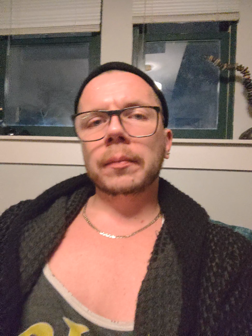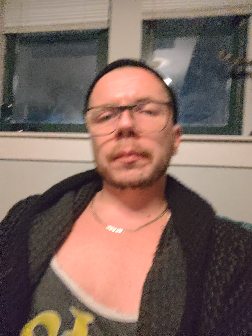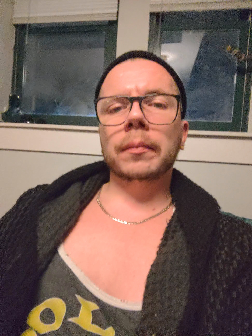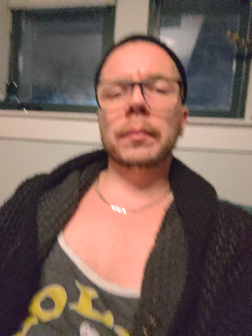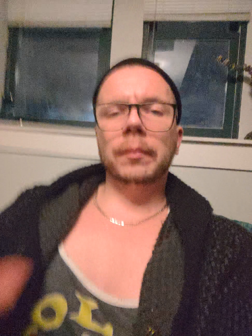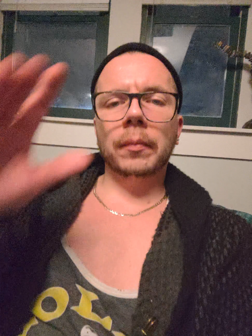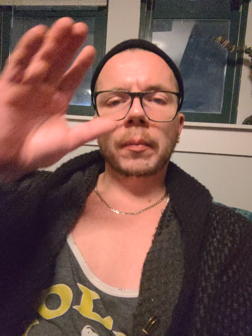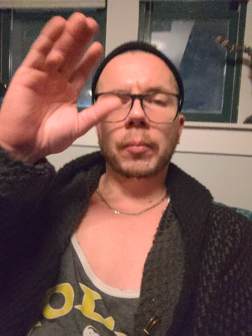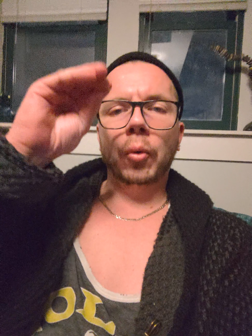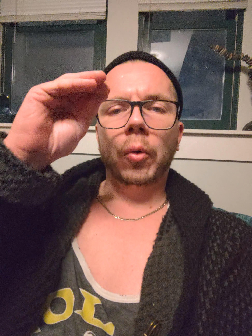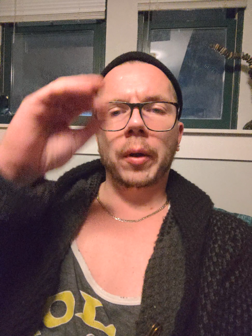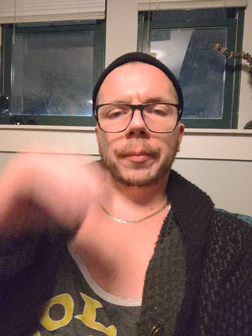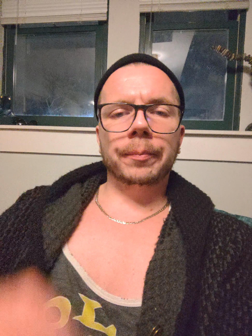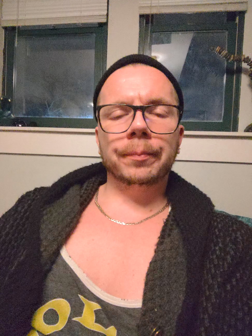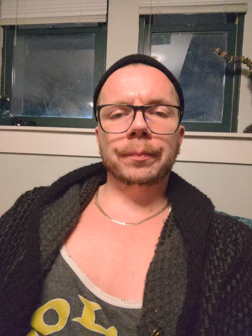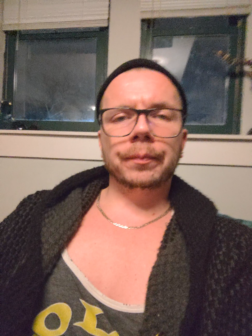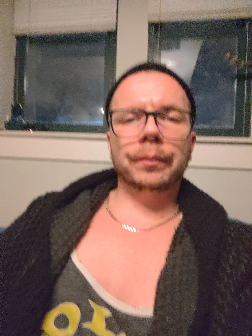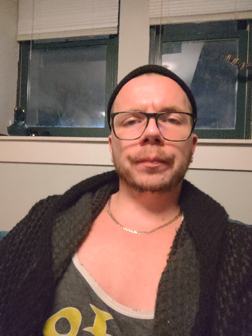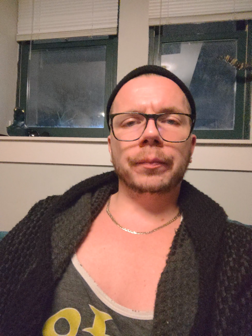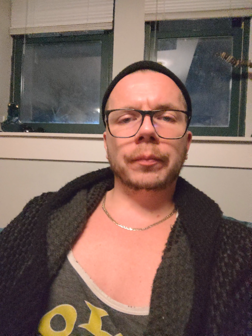boy